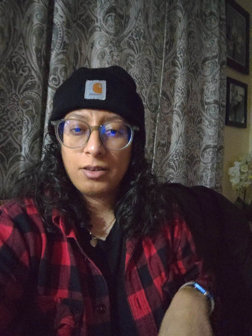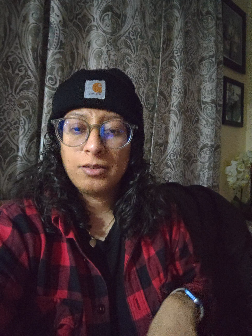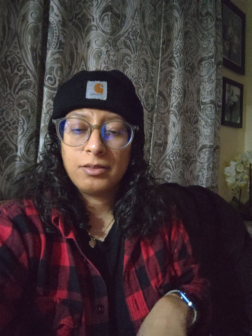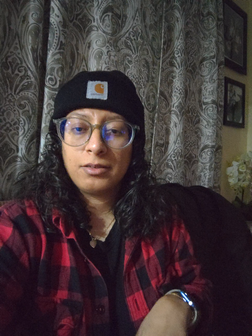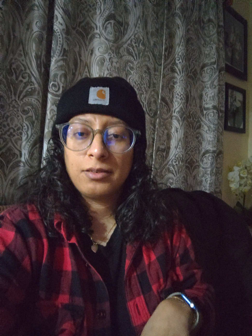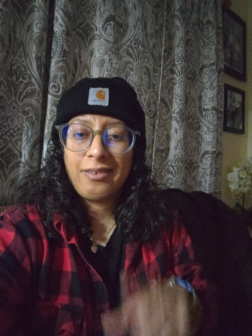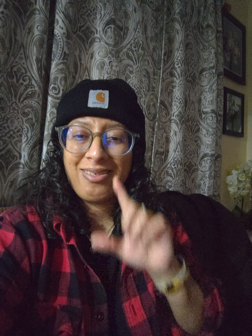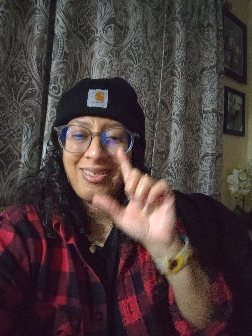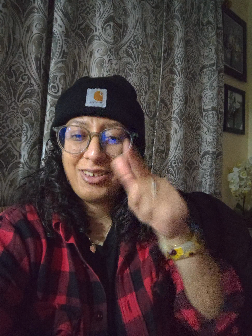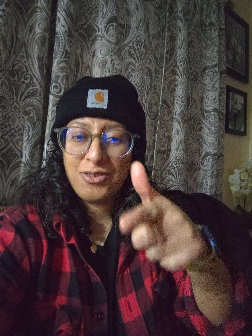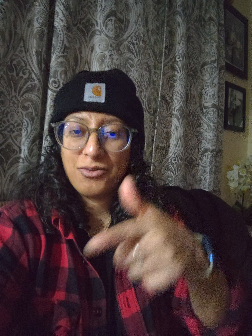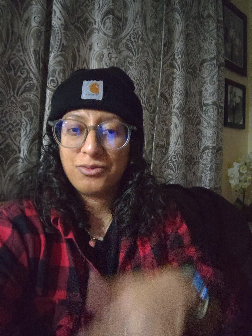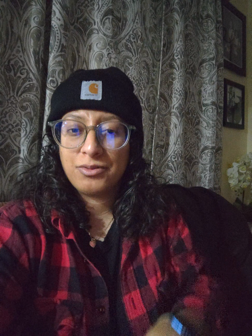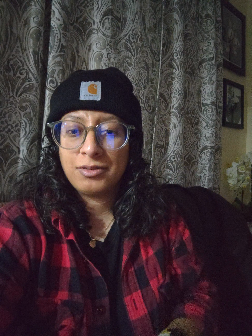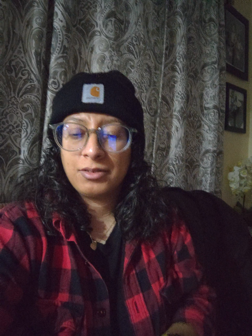later